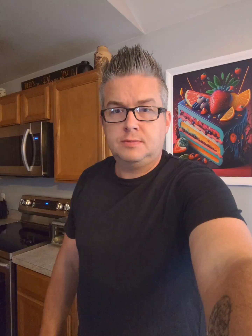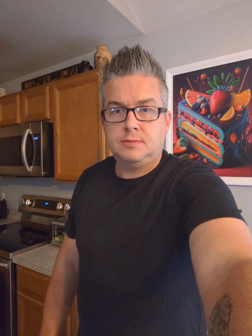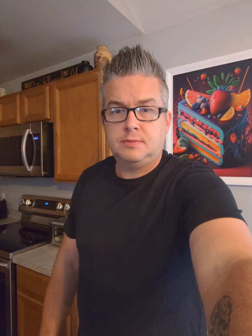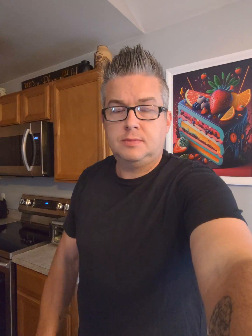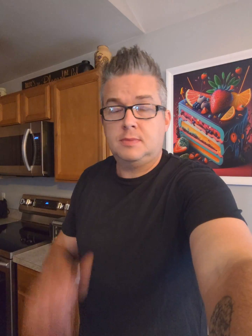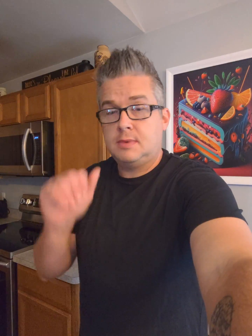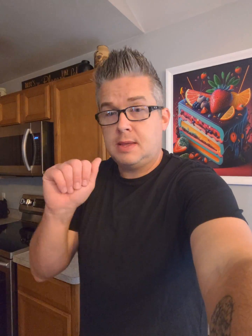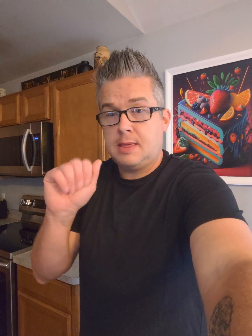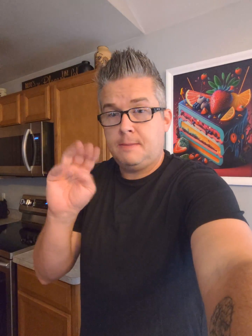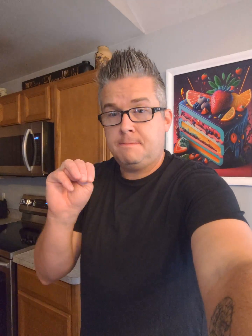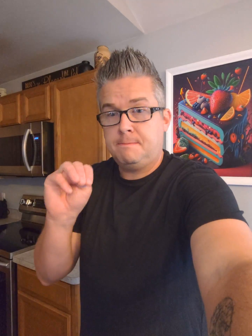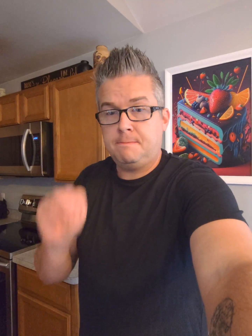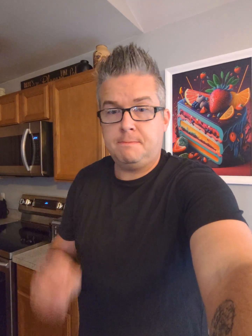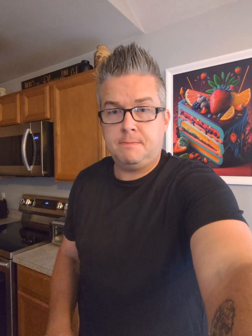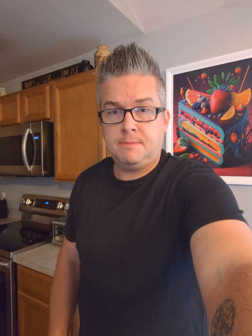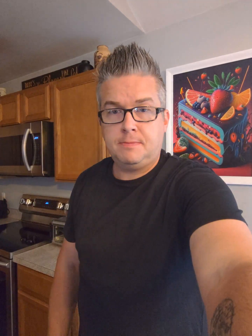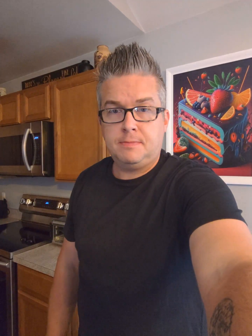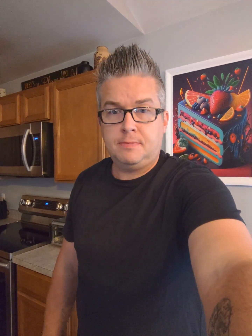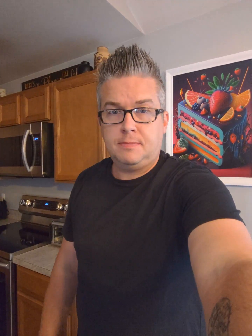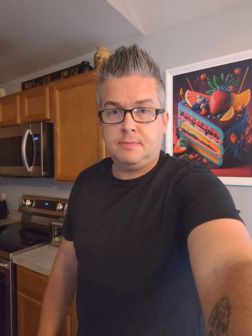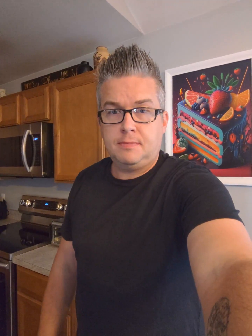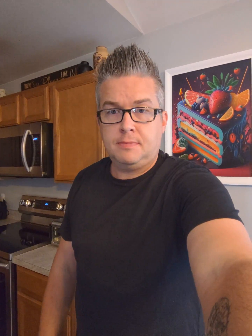am